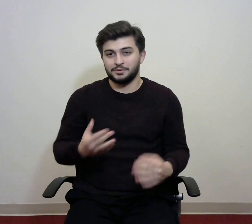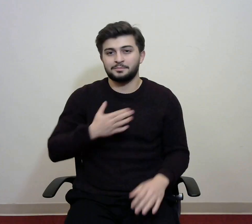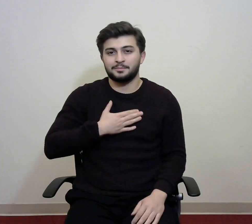mən